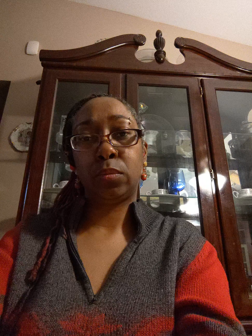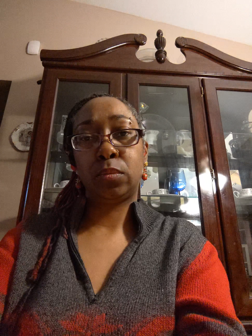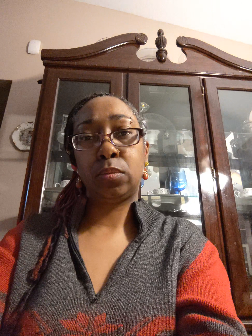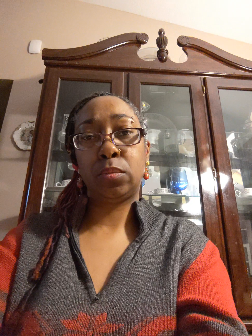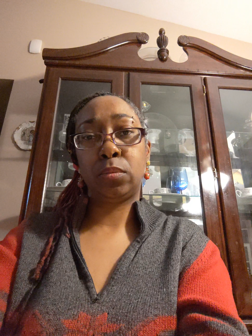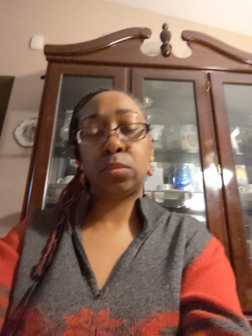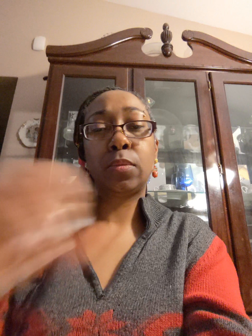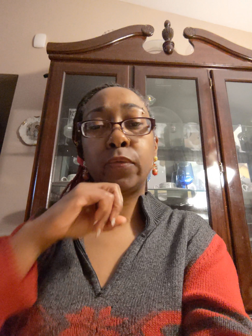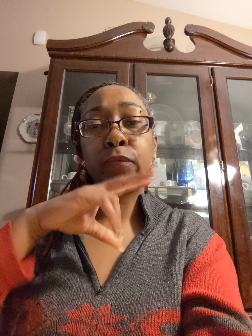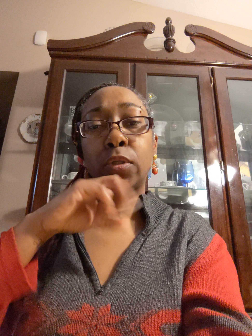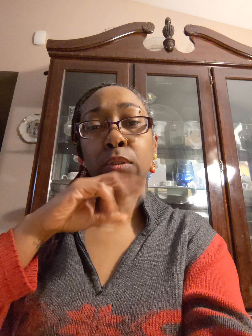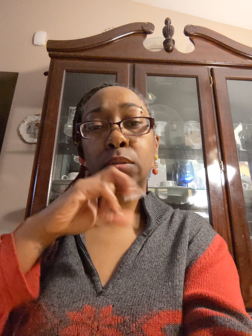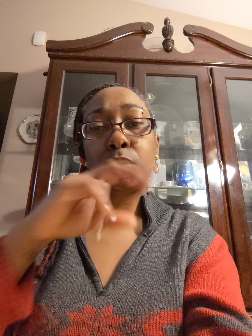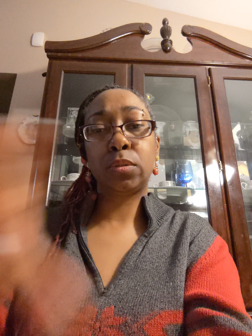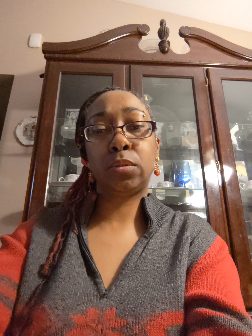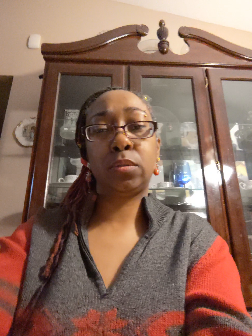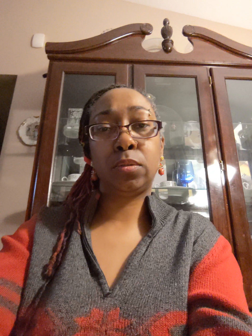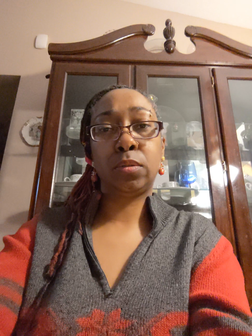frog